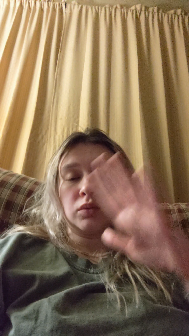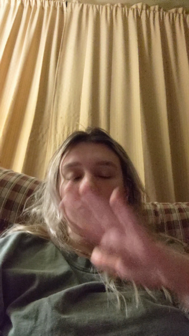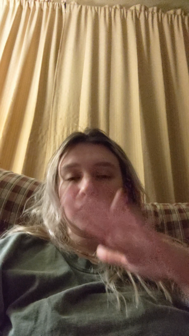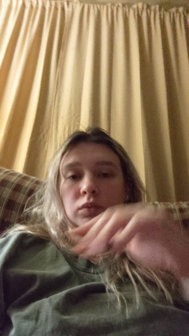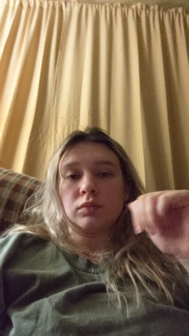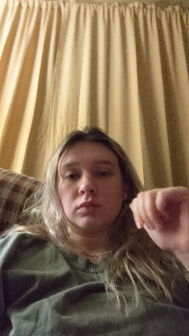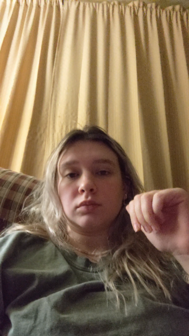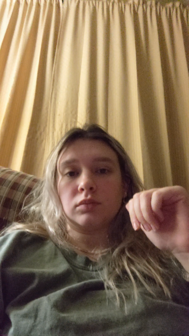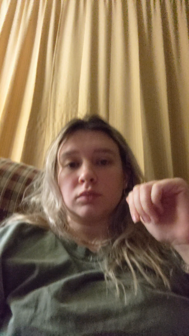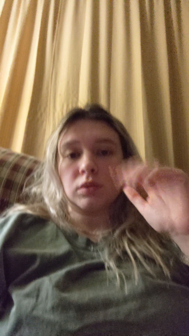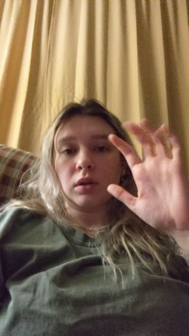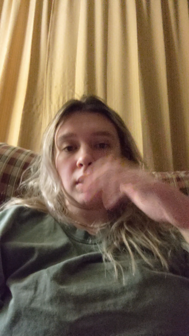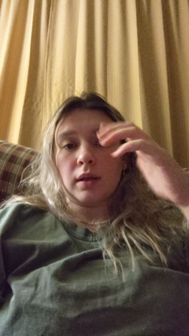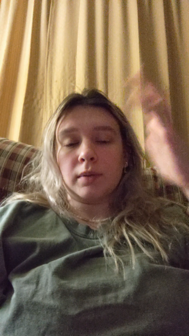climb